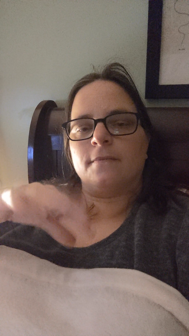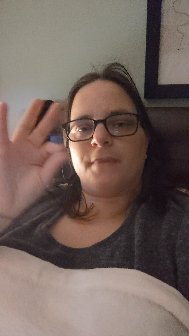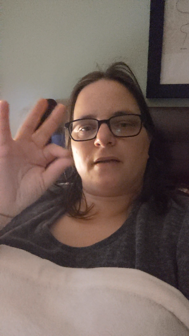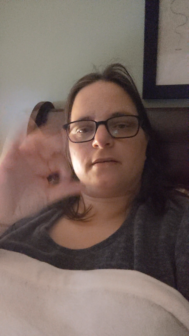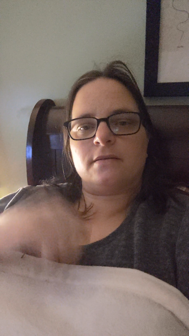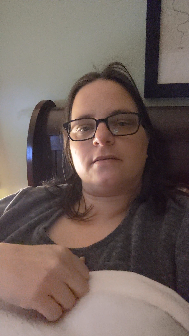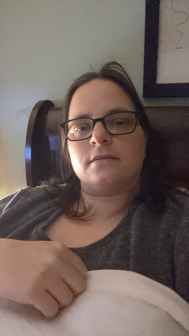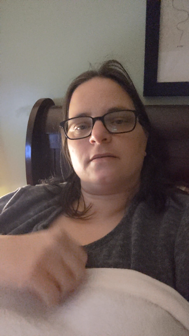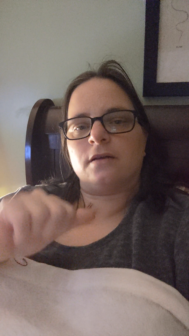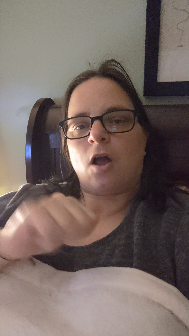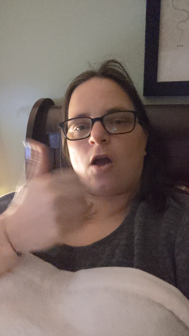other